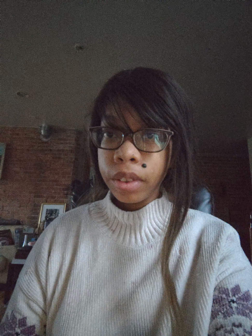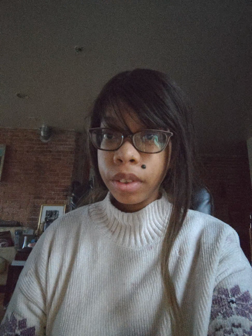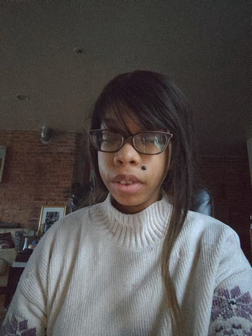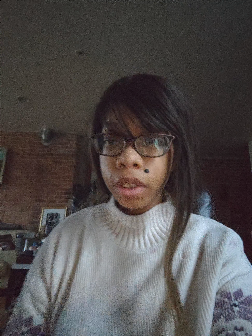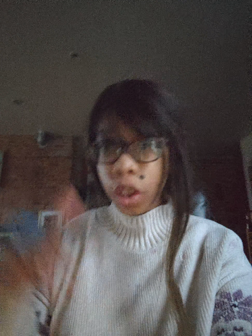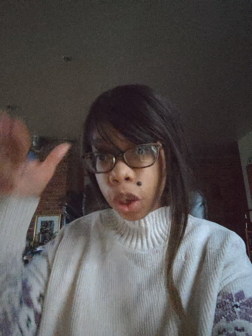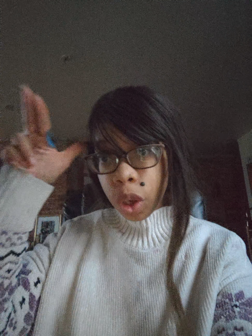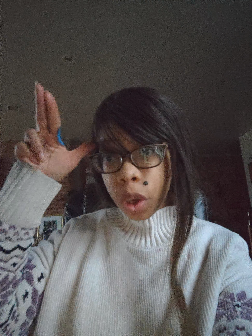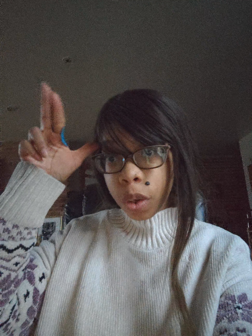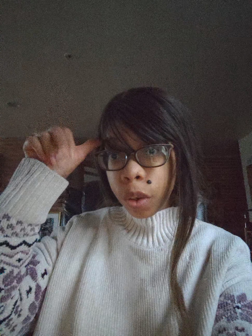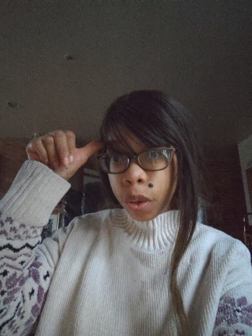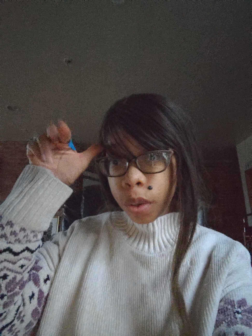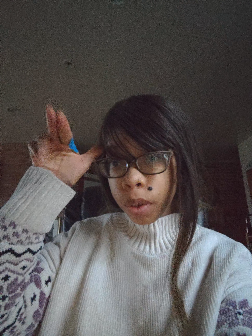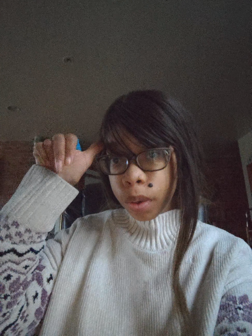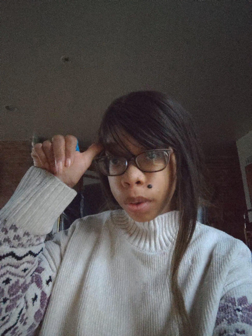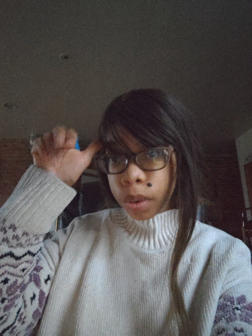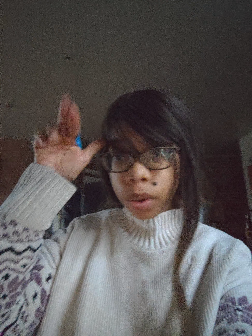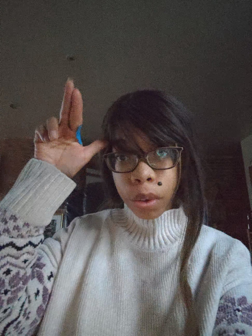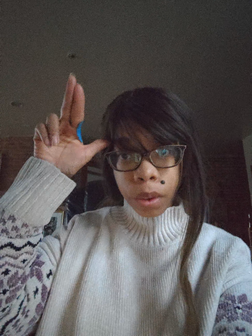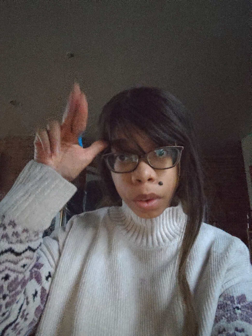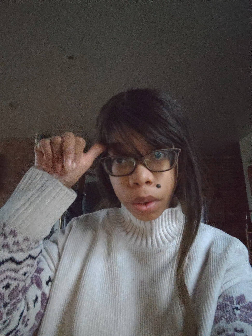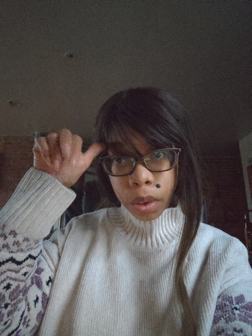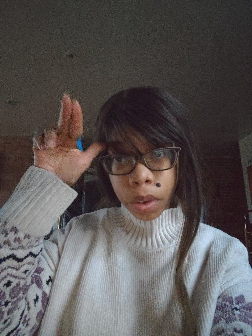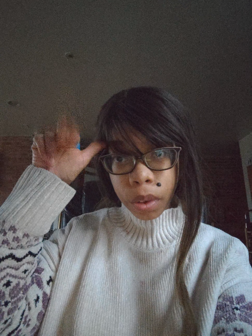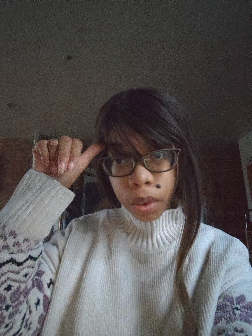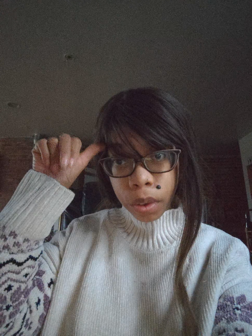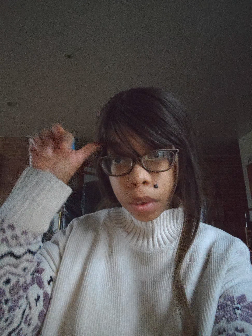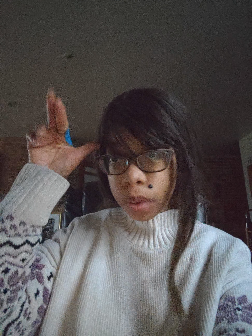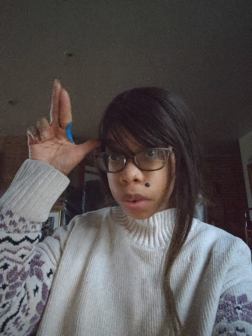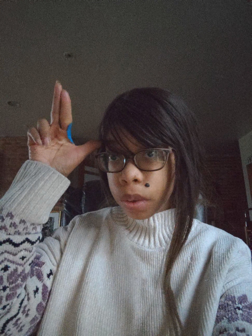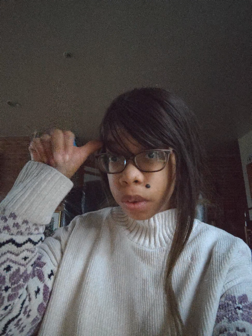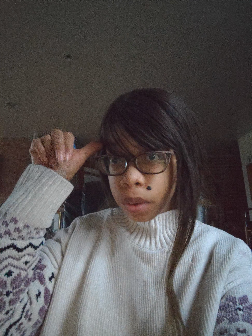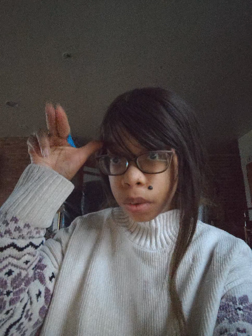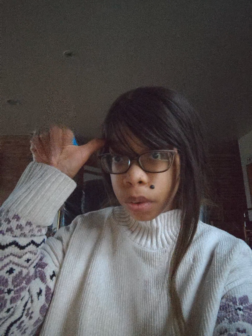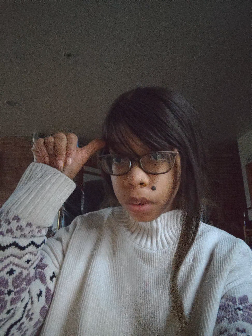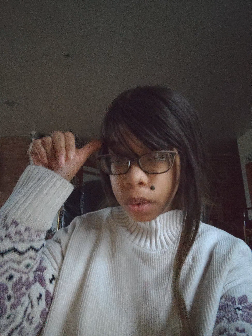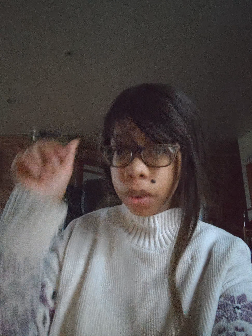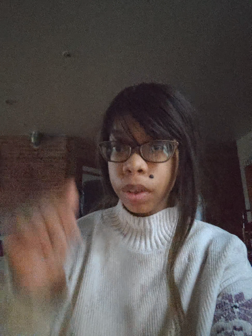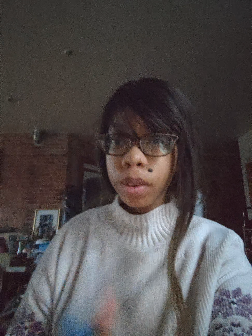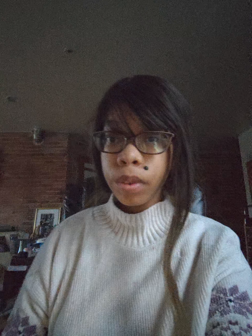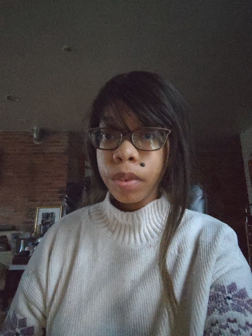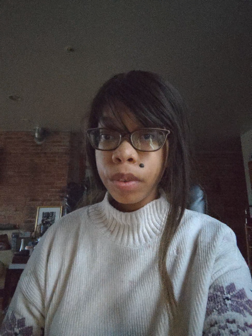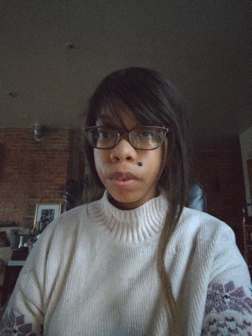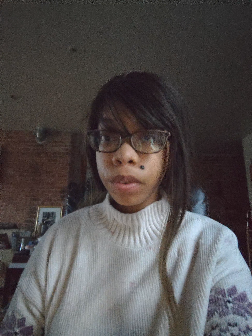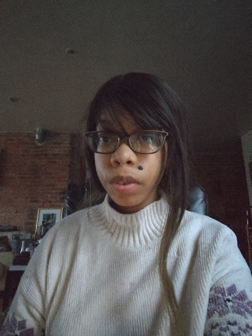horse